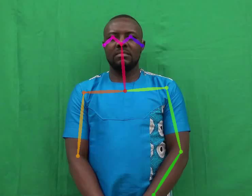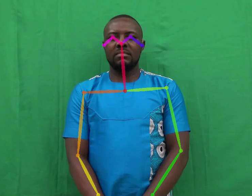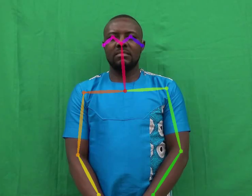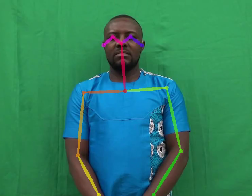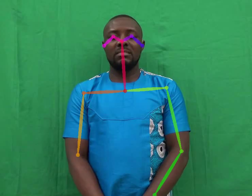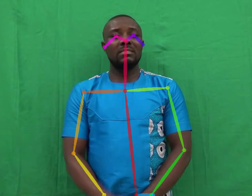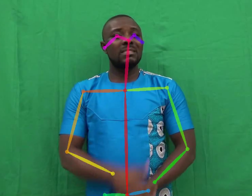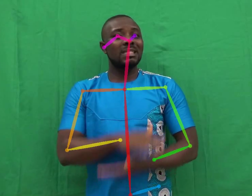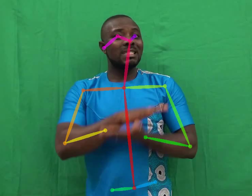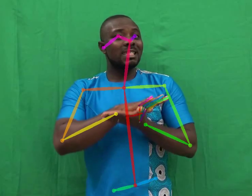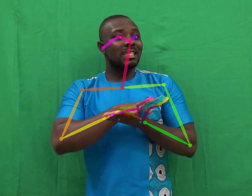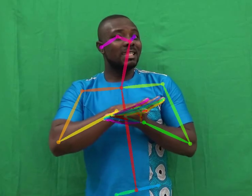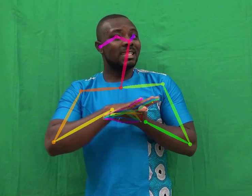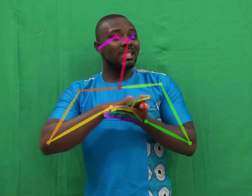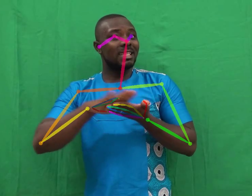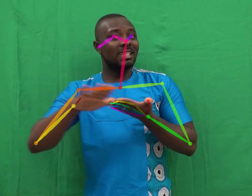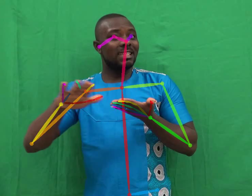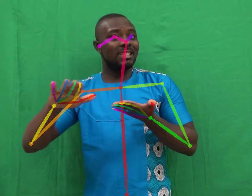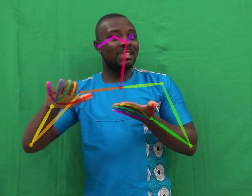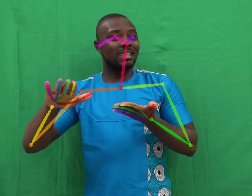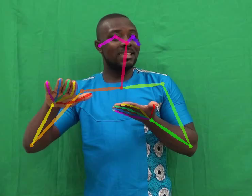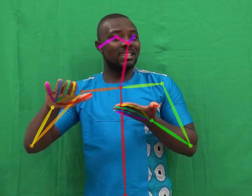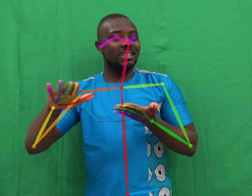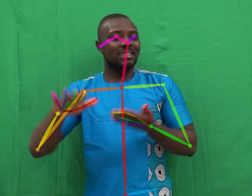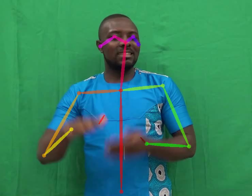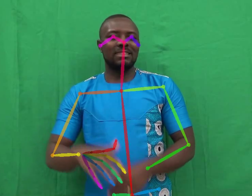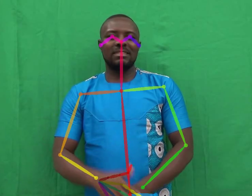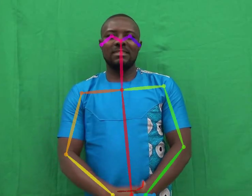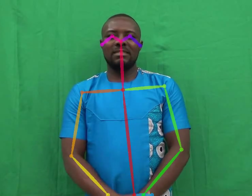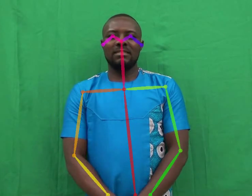clean